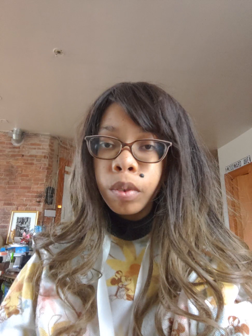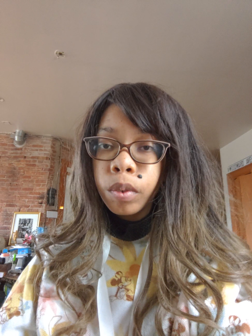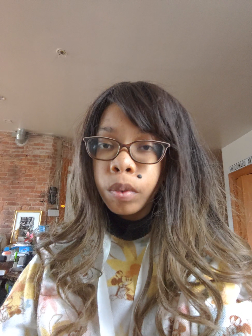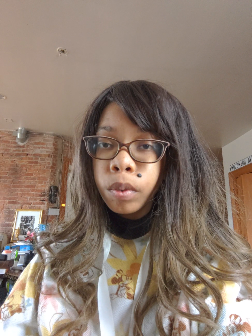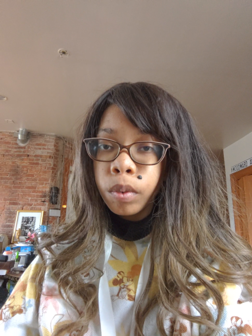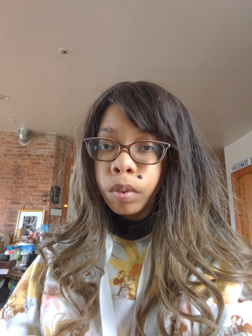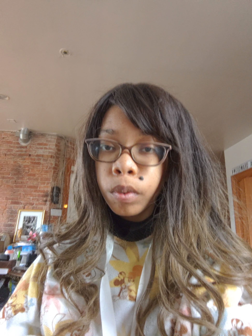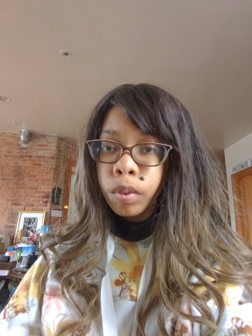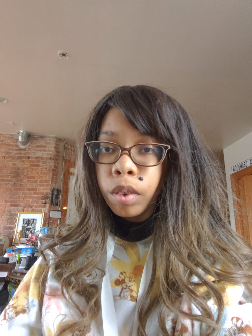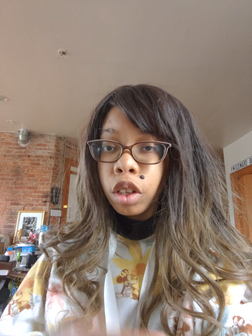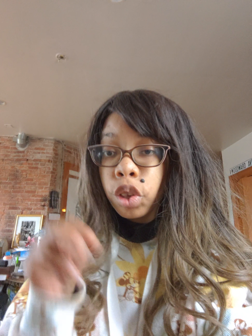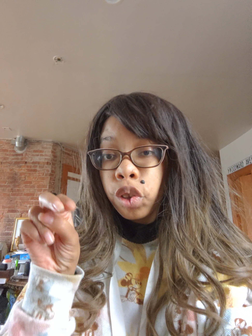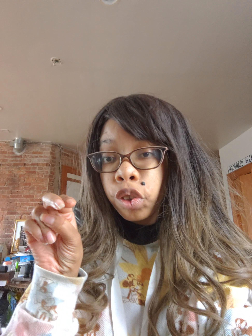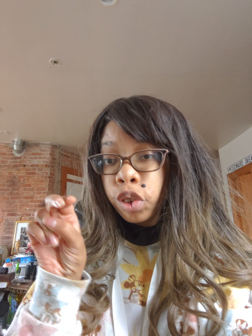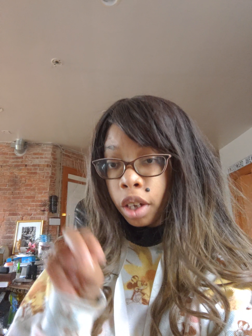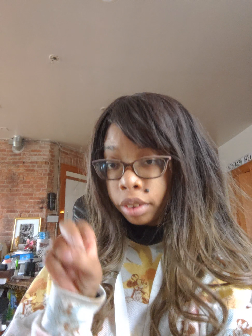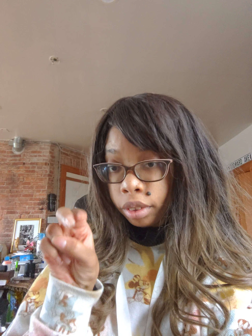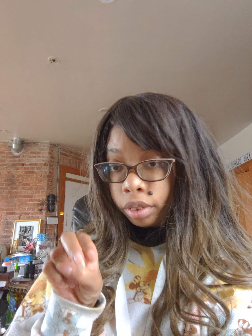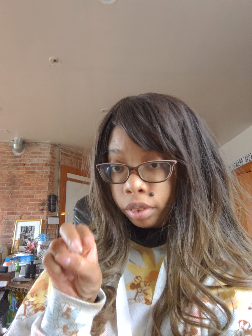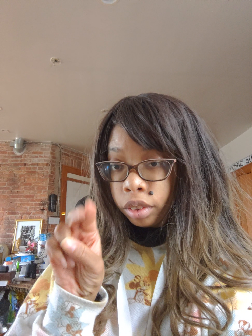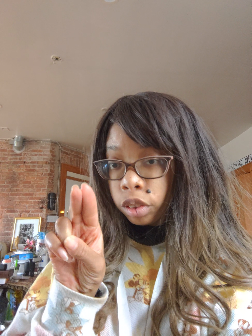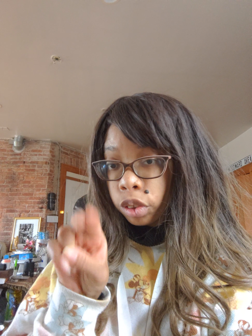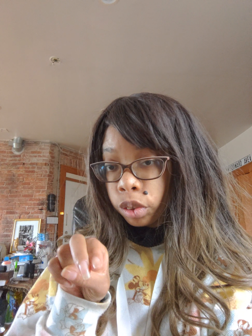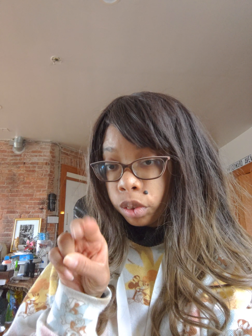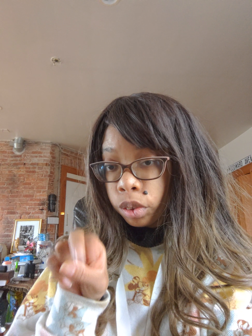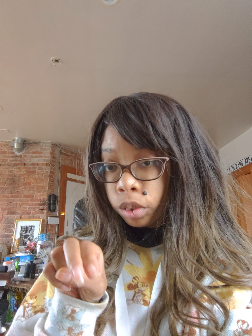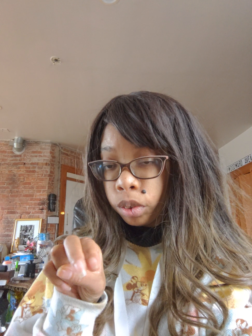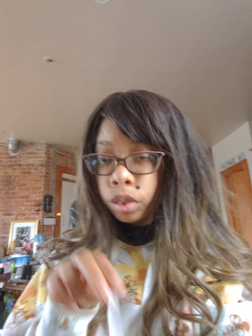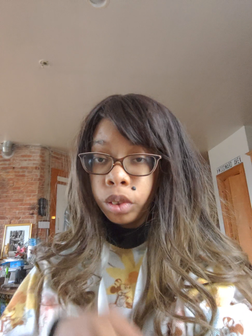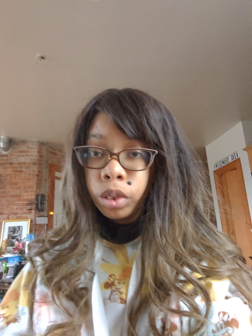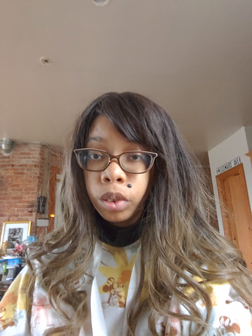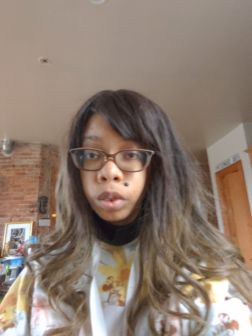chair